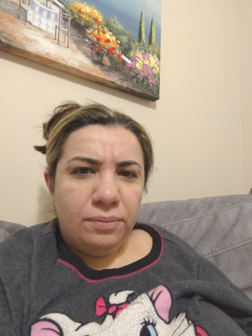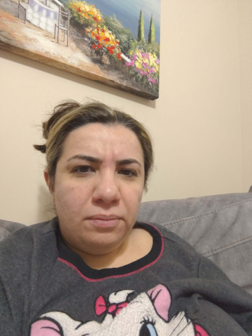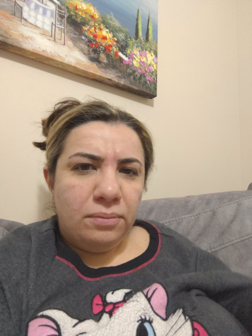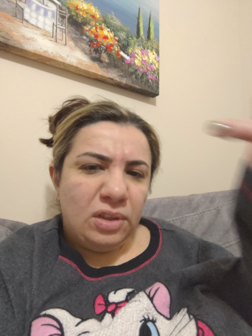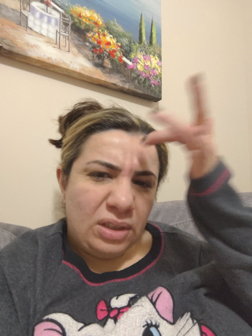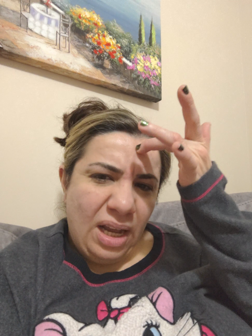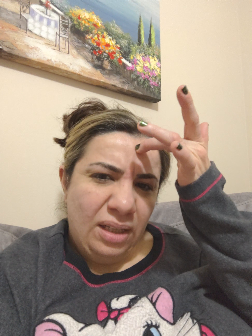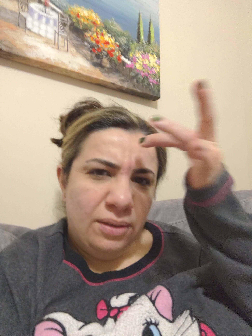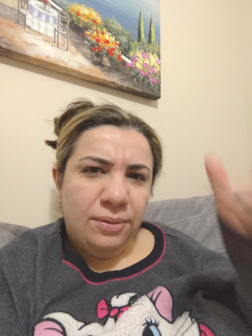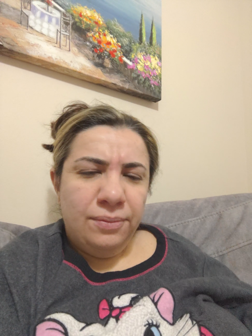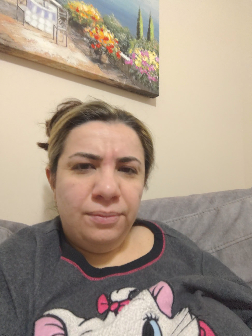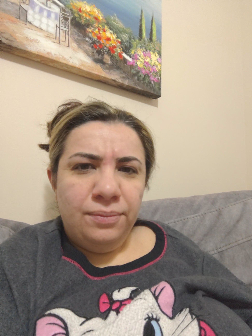sick